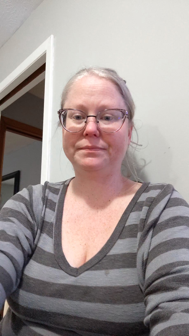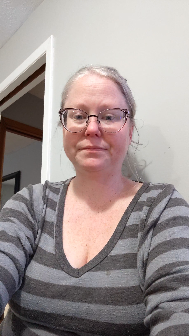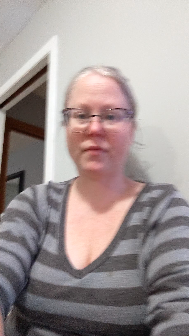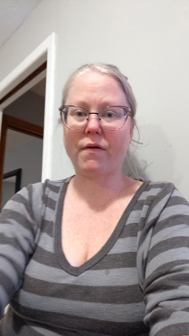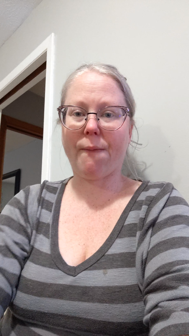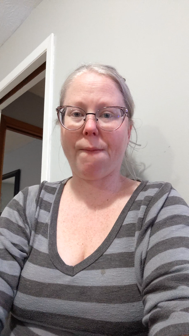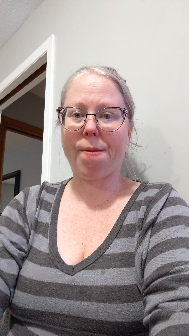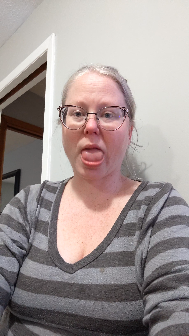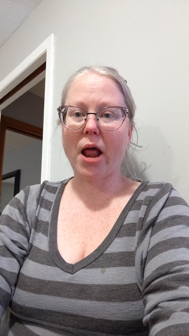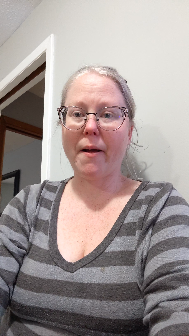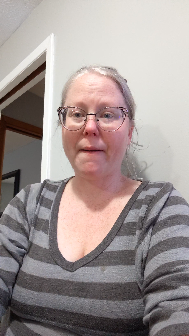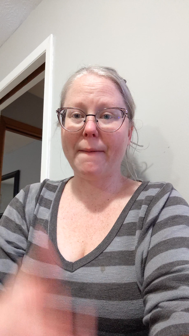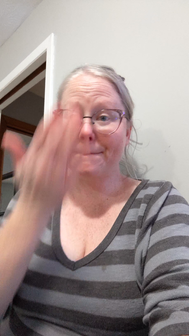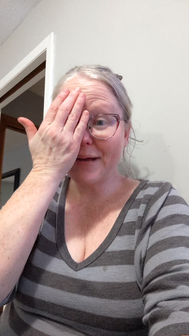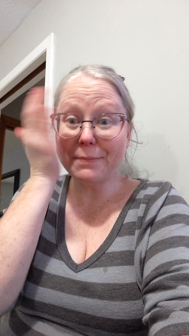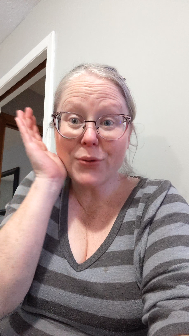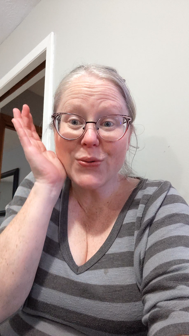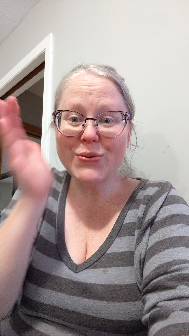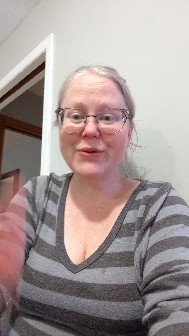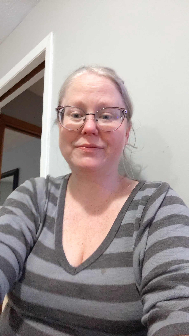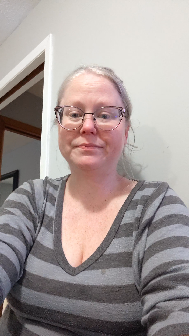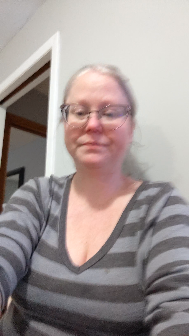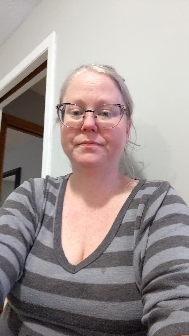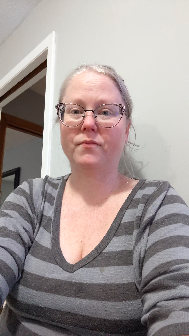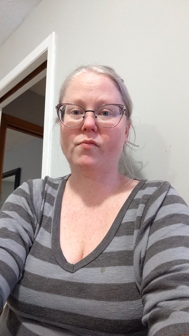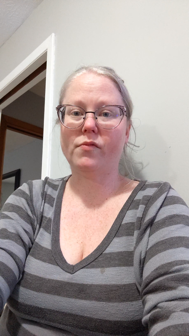peekaboo